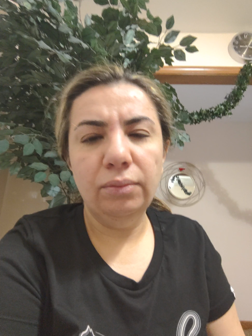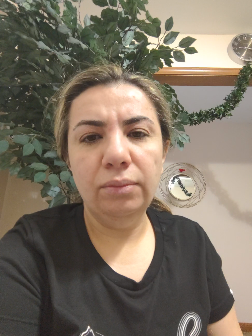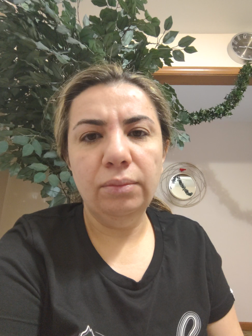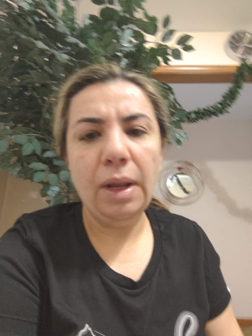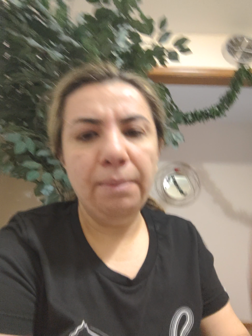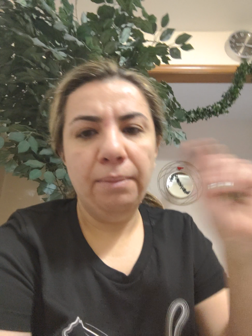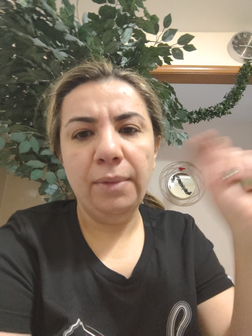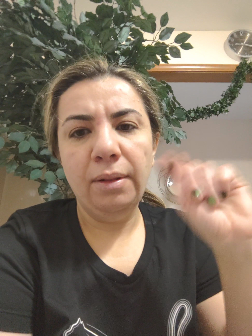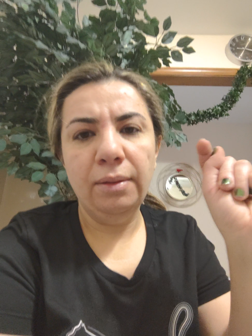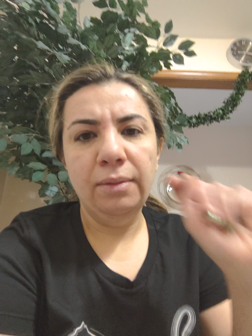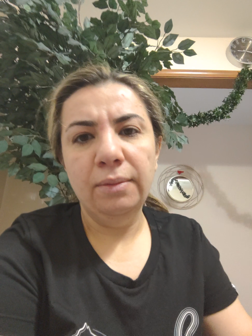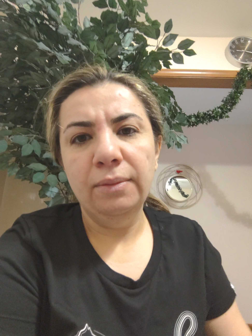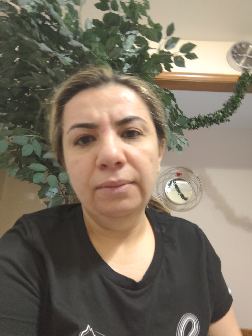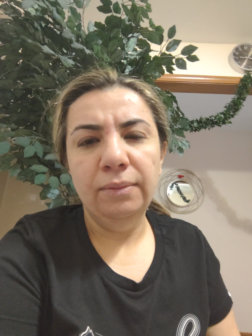potty